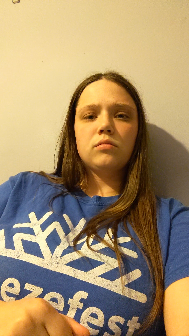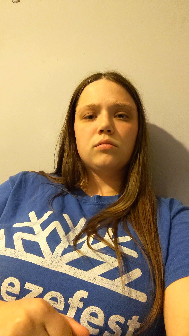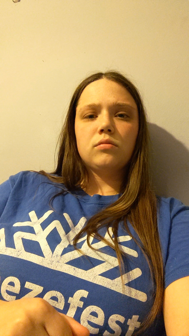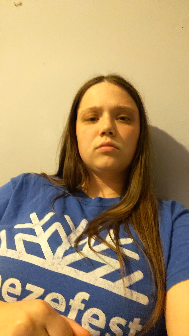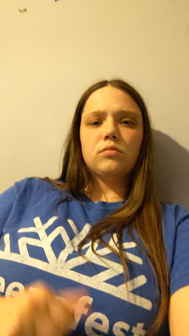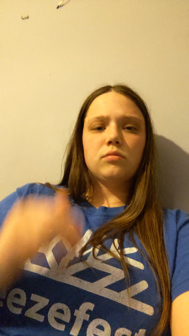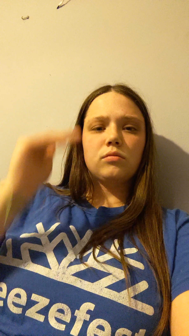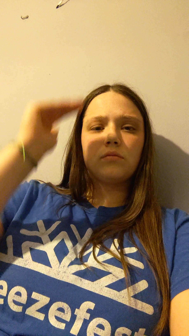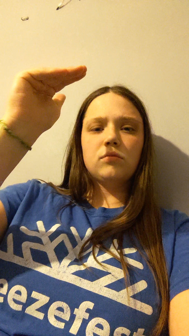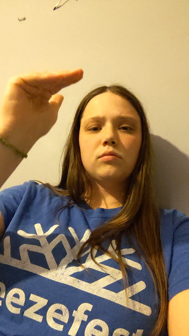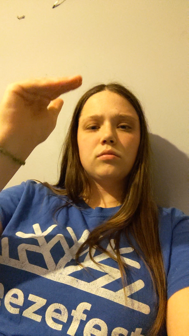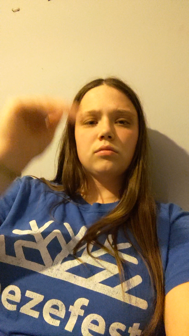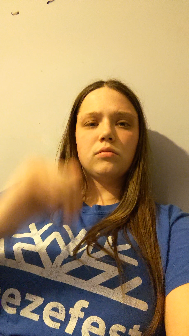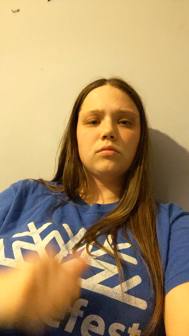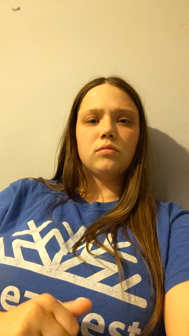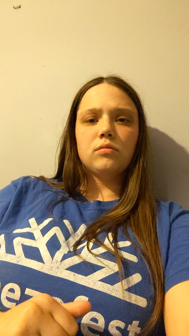big